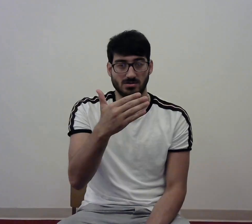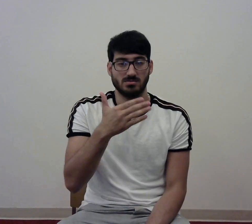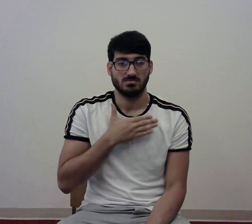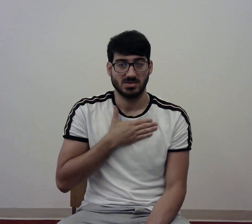mən